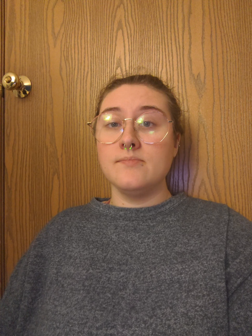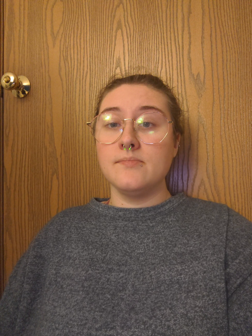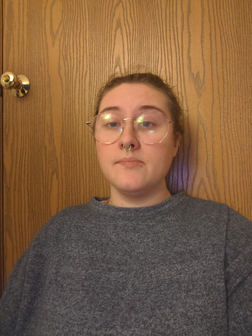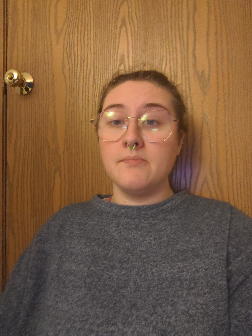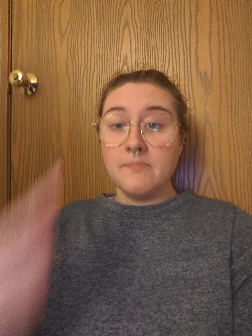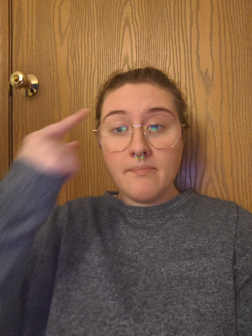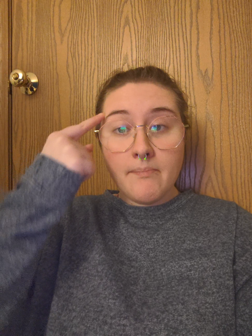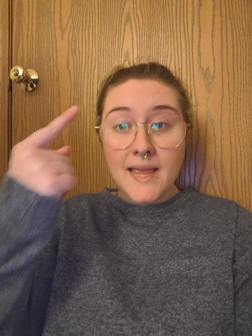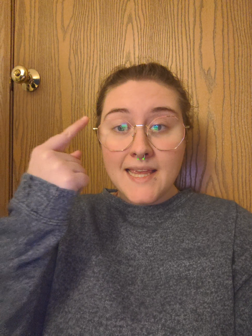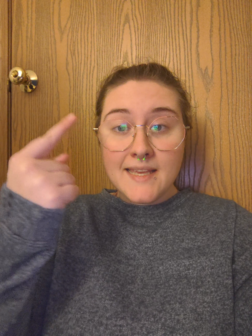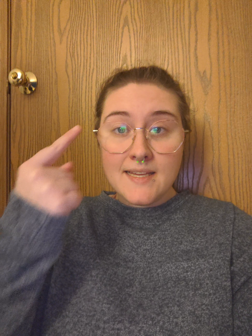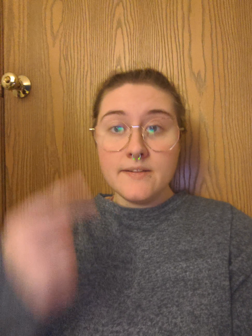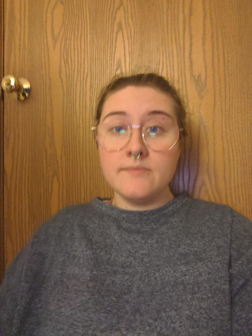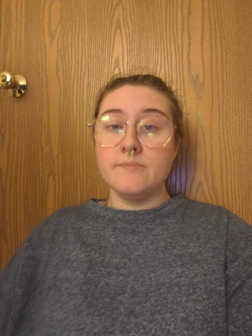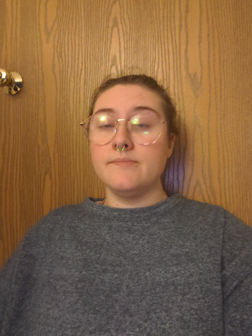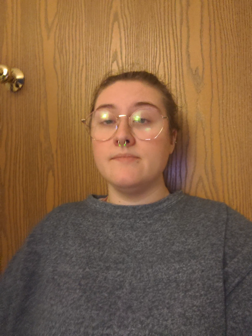penny